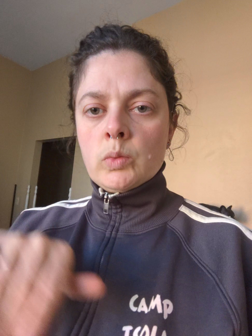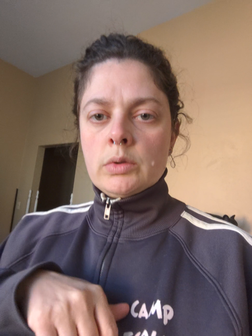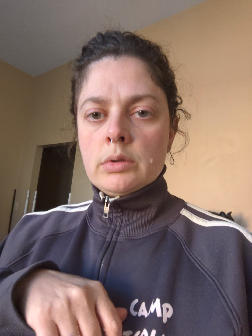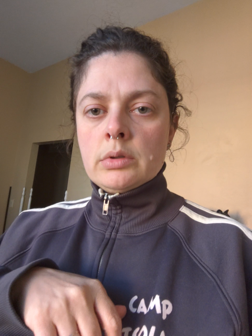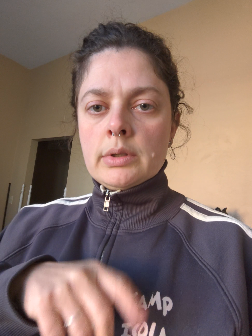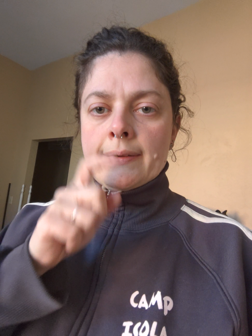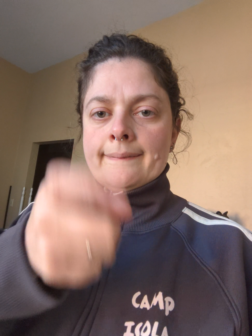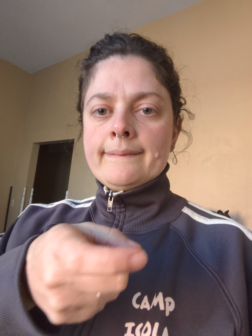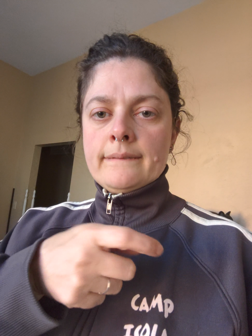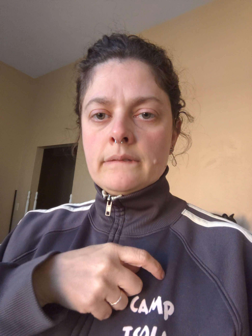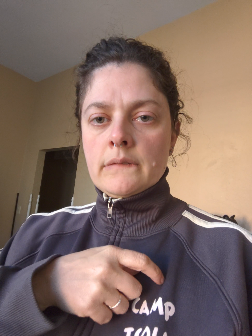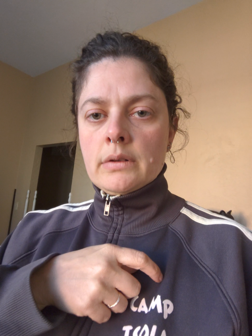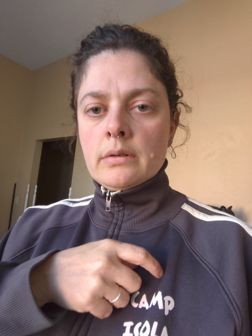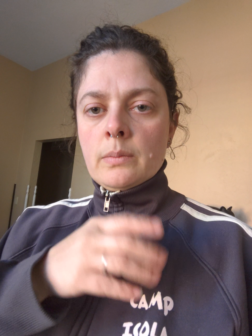gift